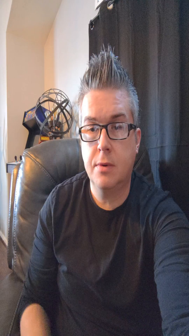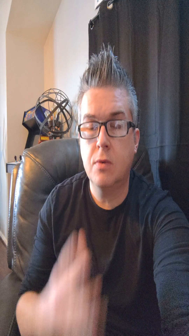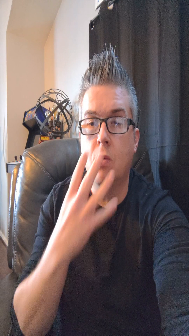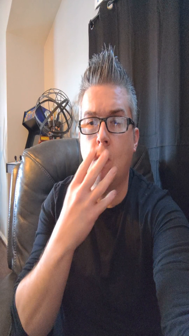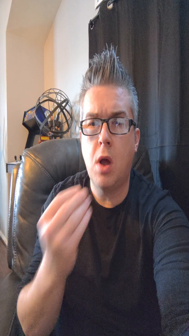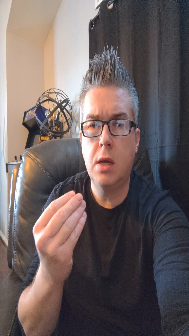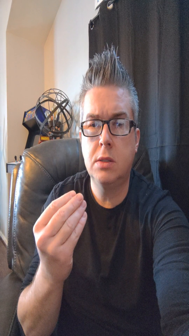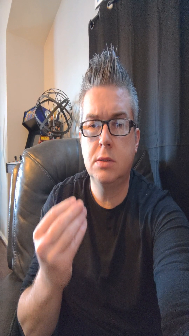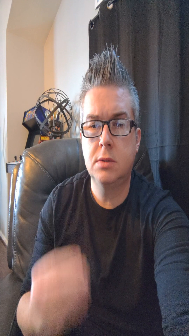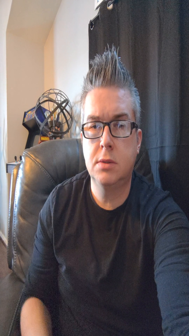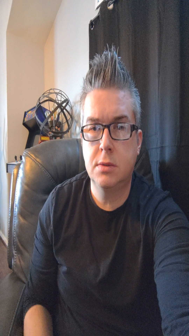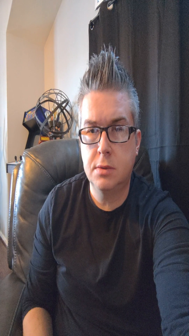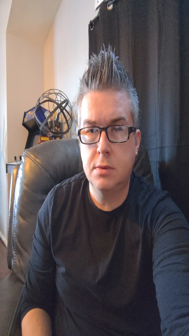wet